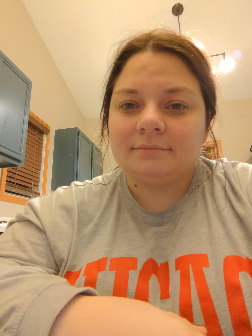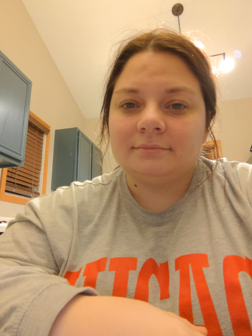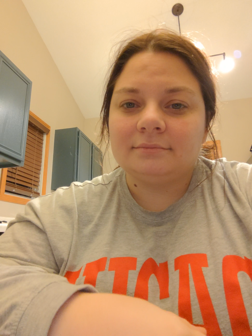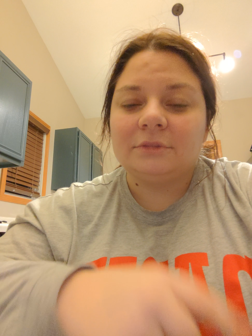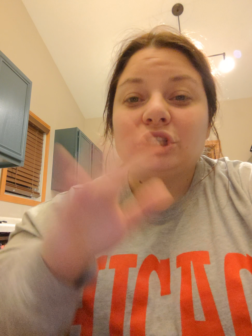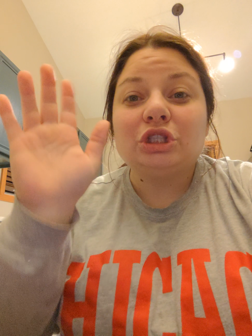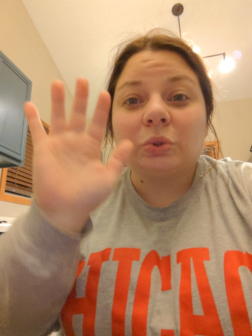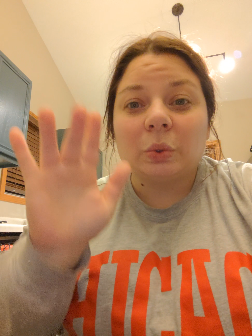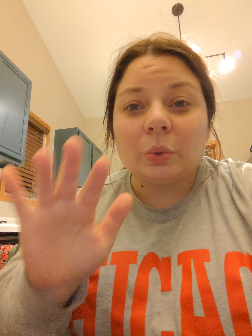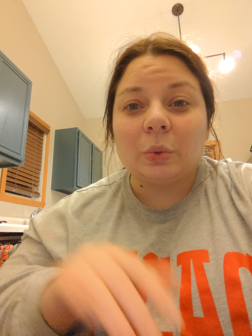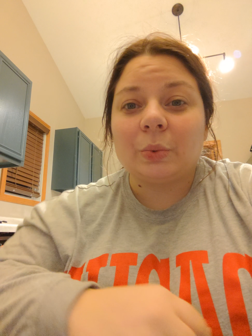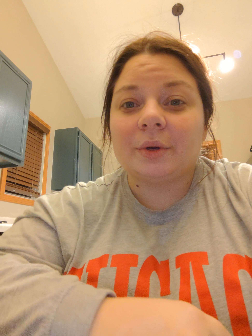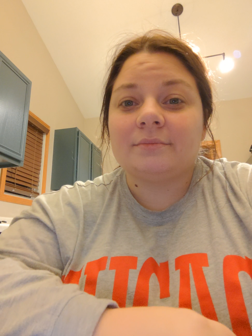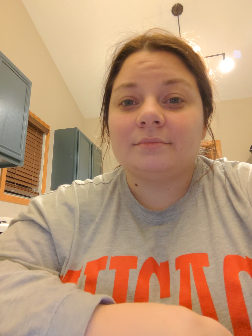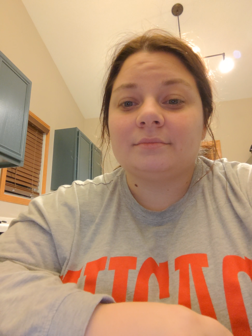snow